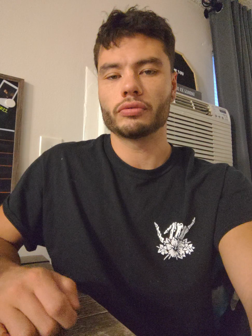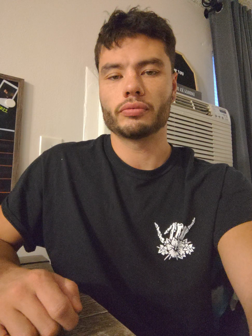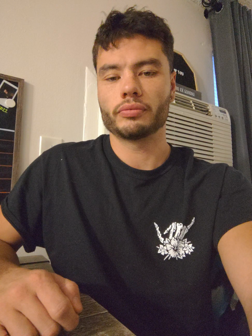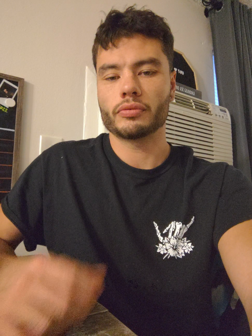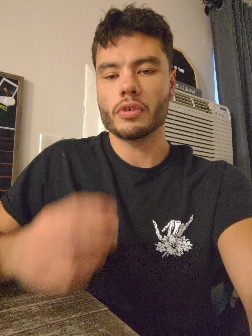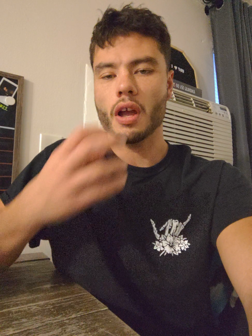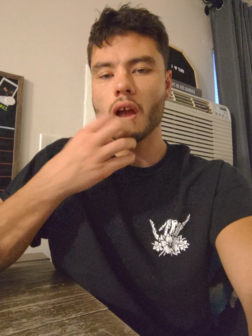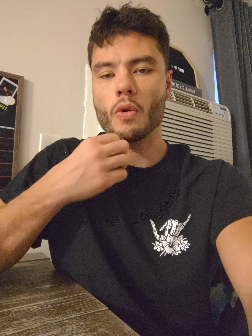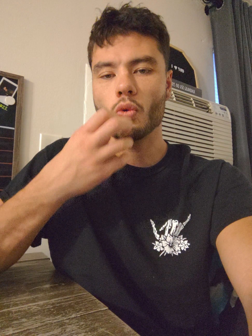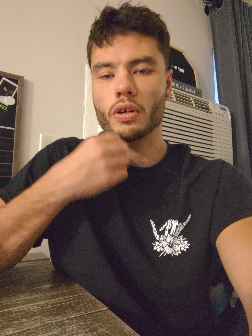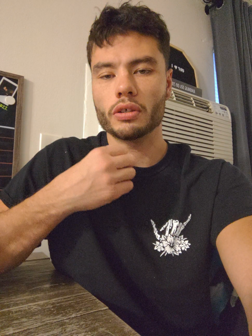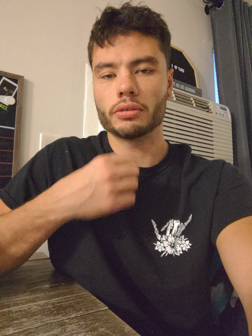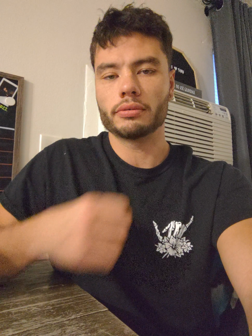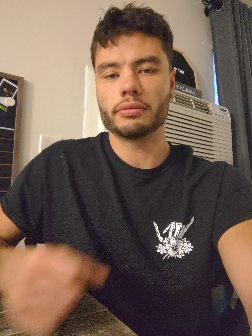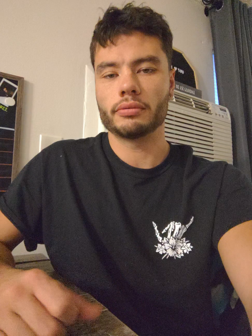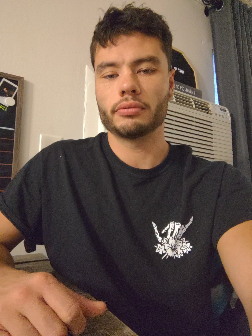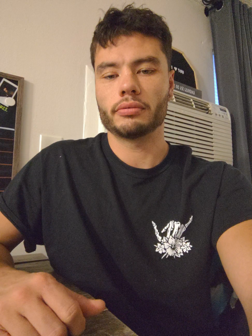underwear